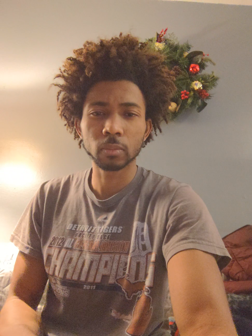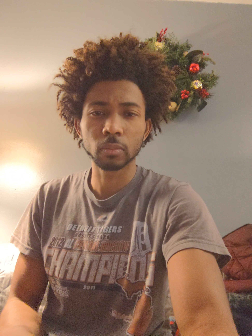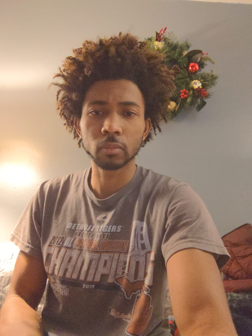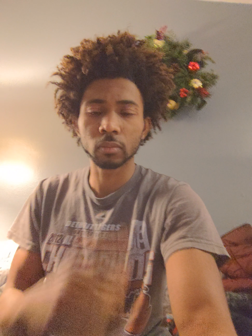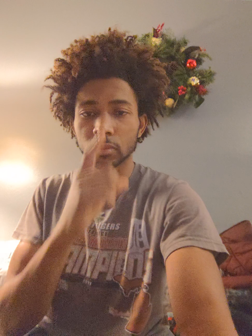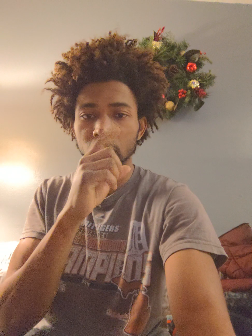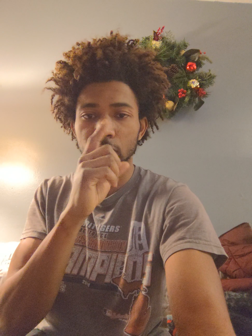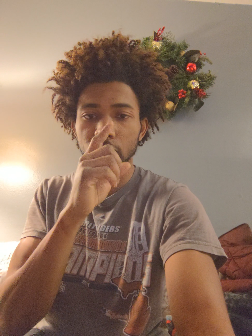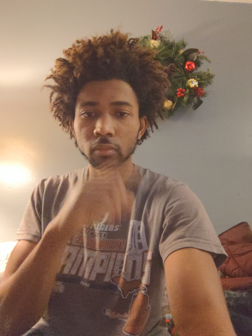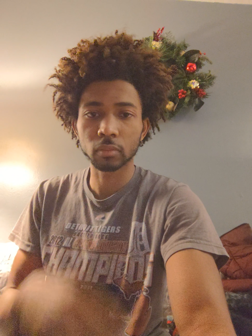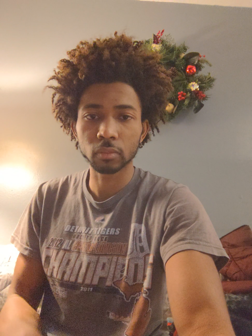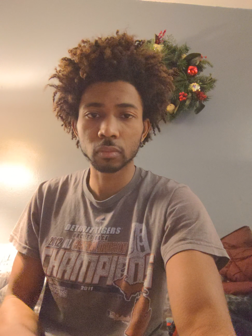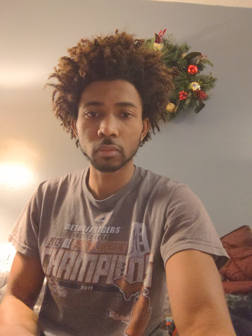mouse